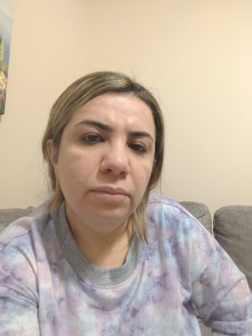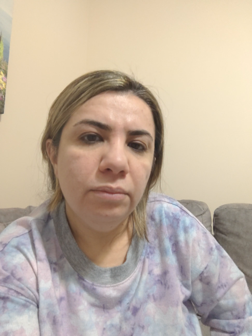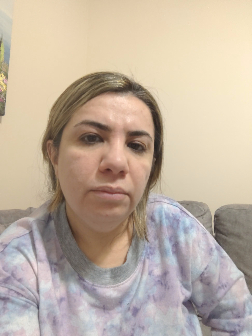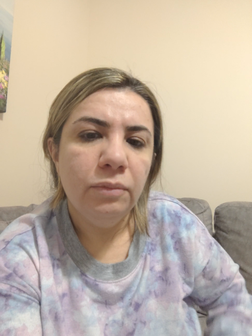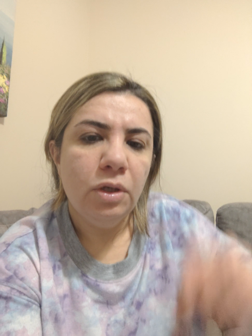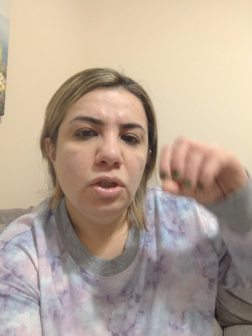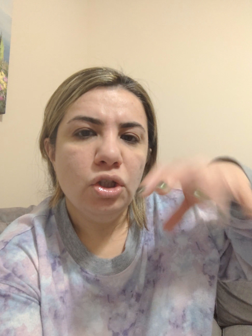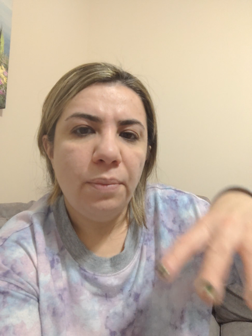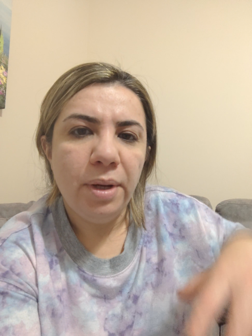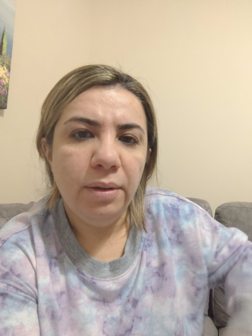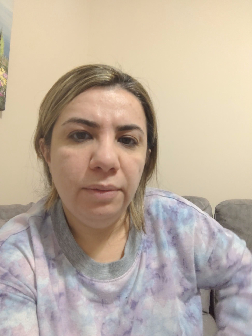drop